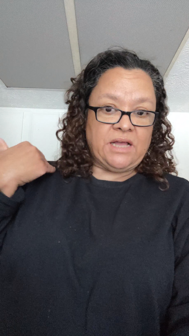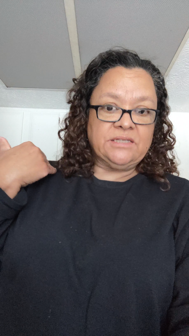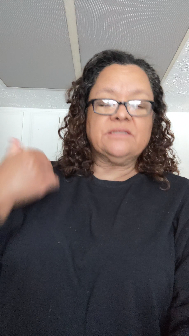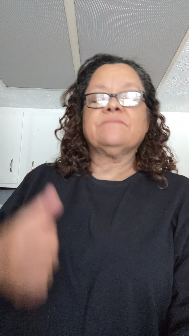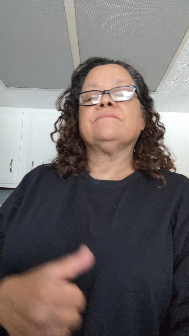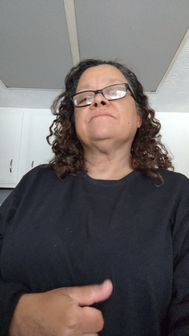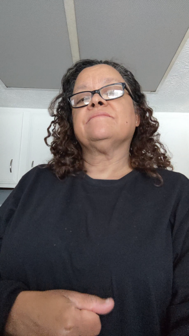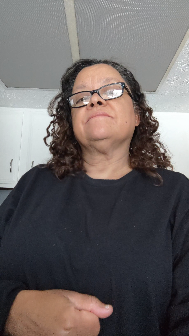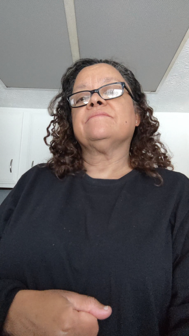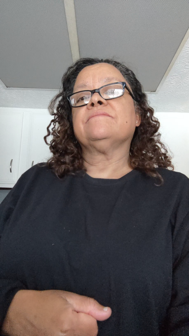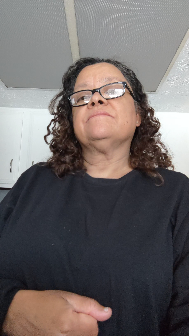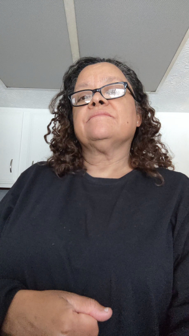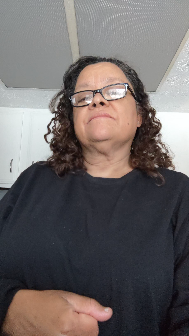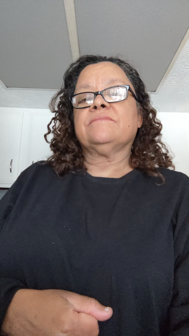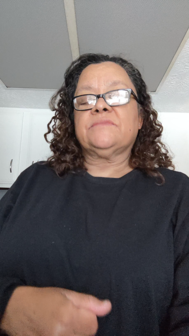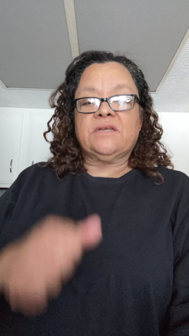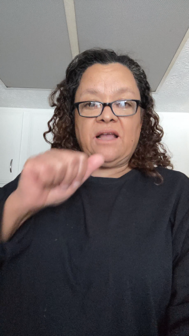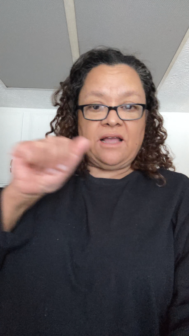a